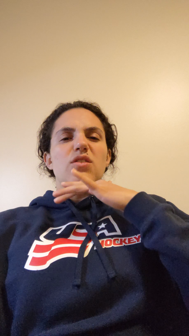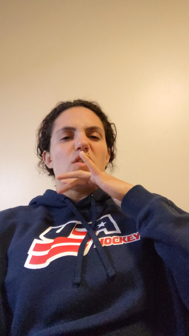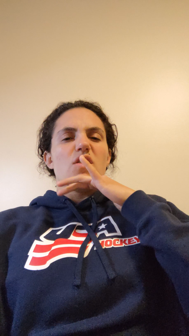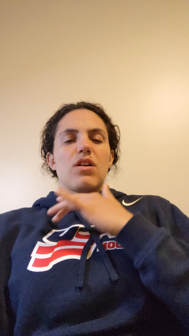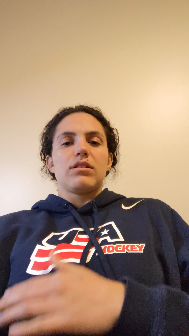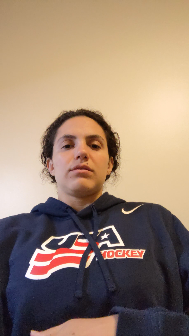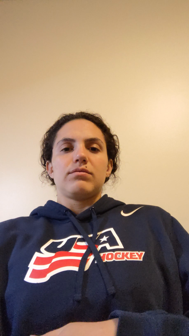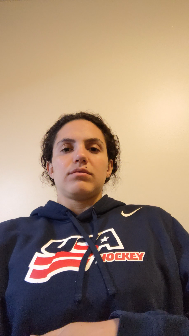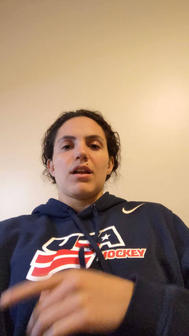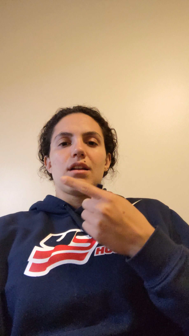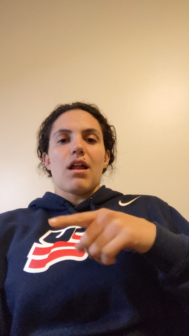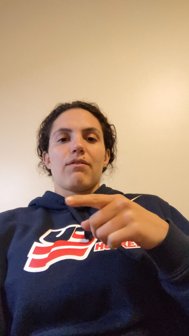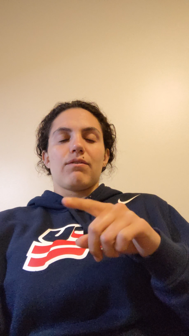knife